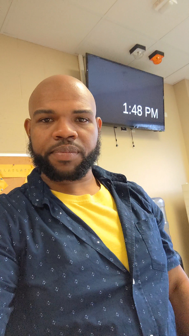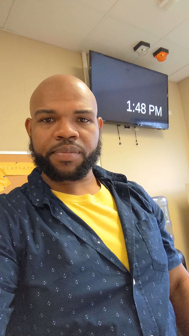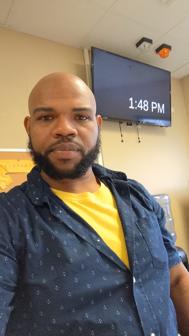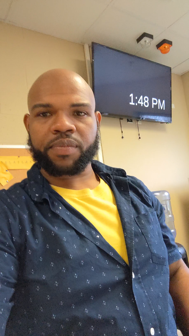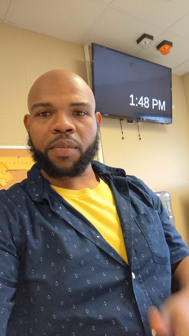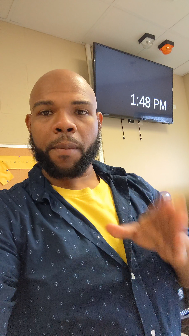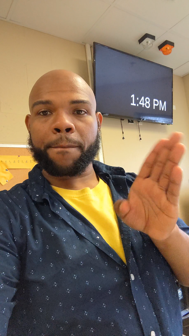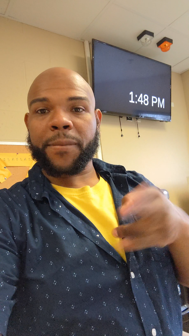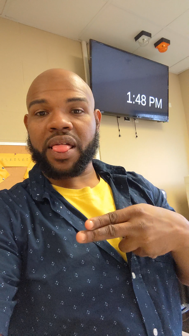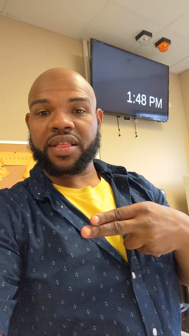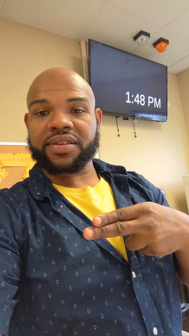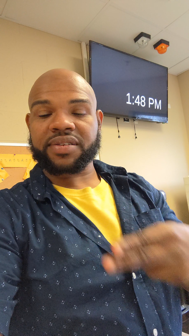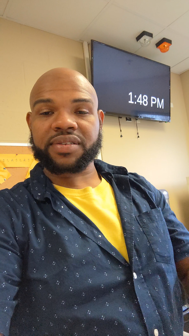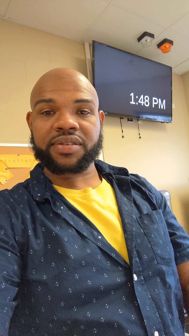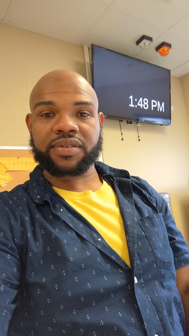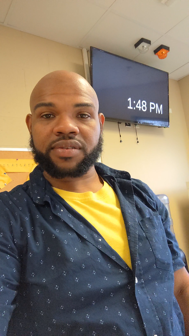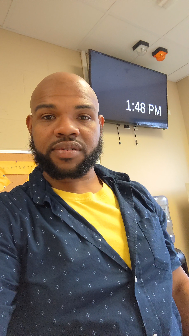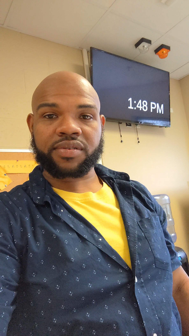belt